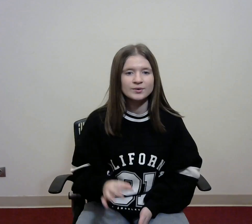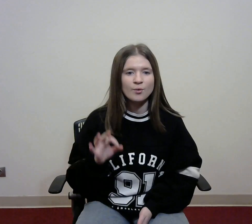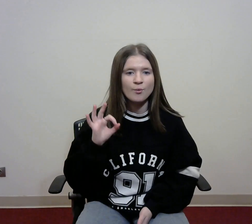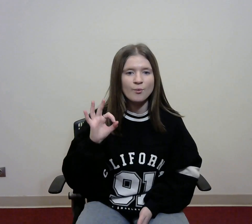O